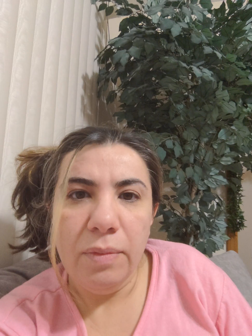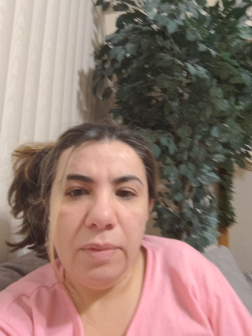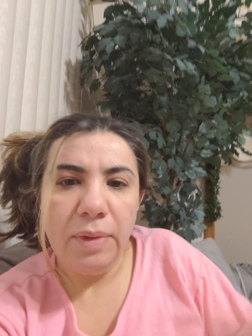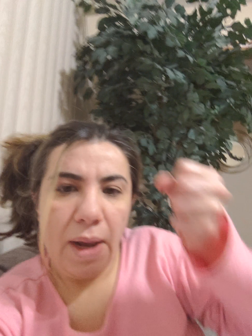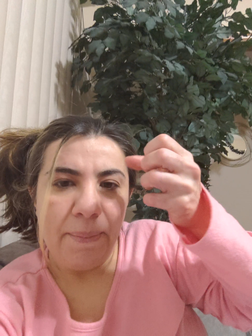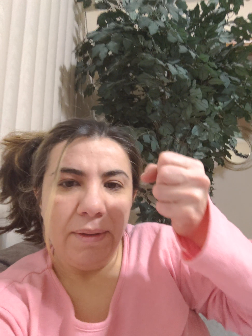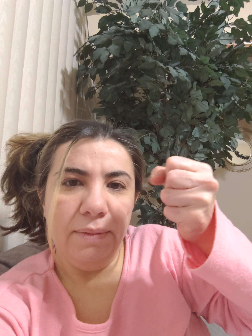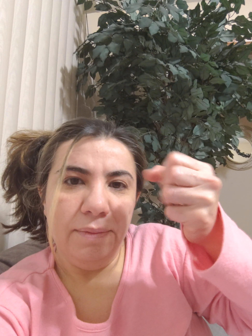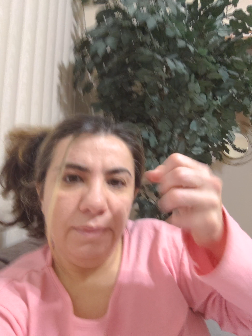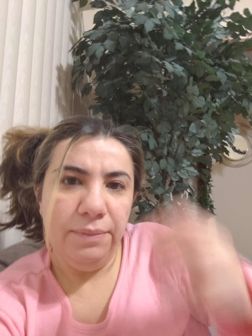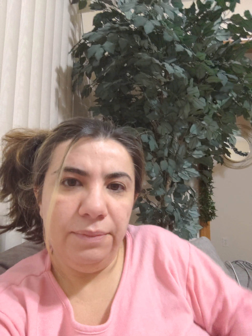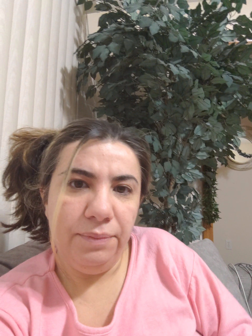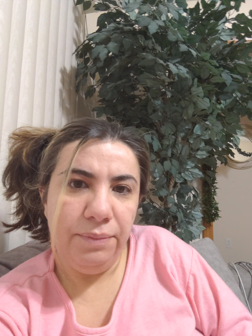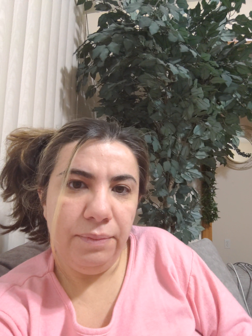milk